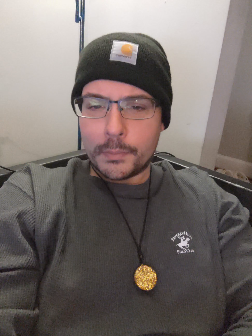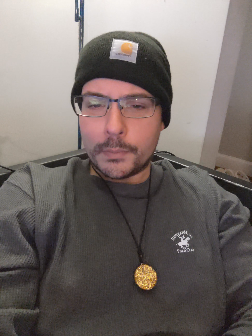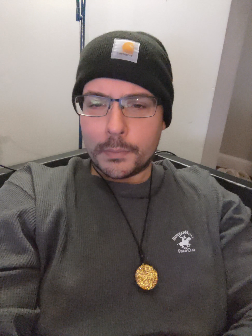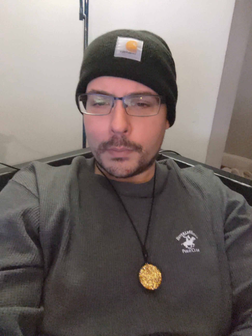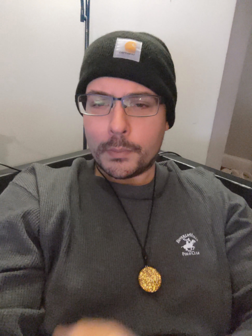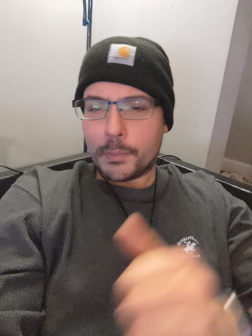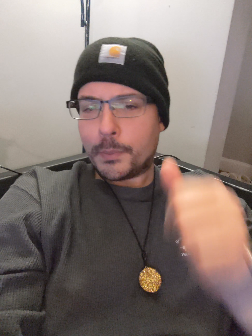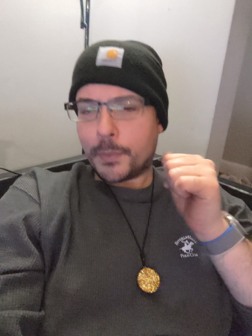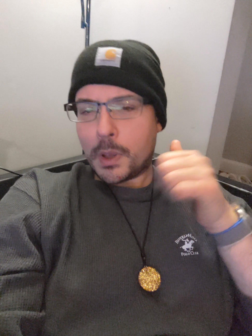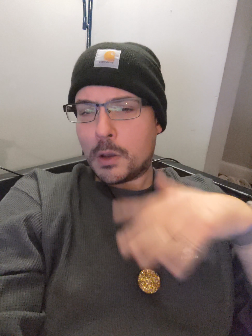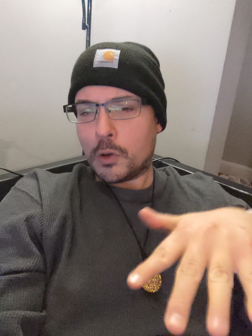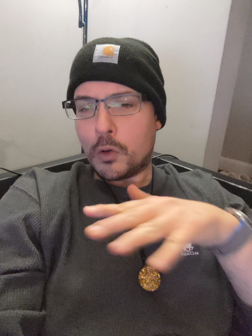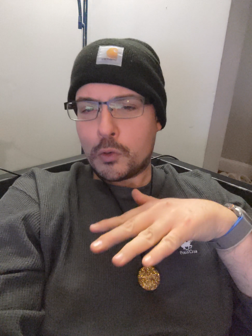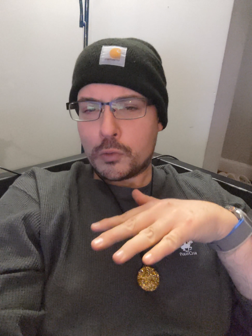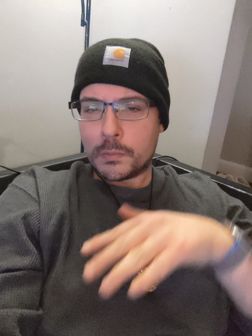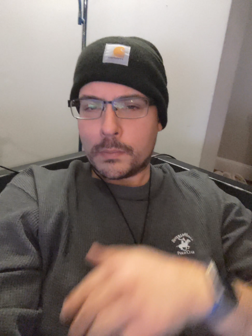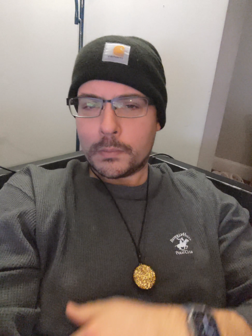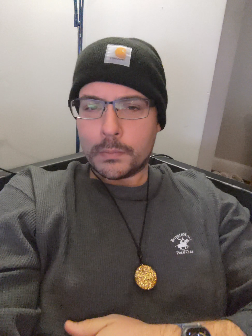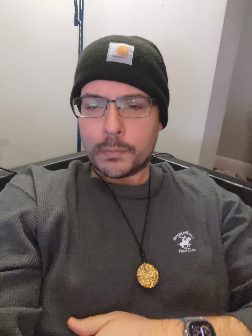backyard